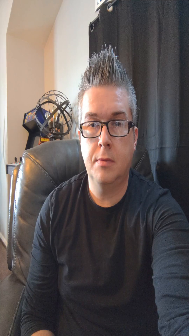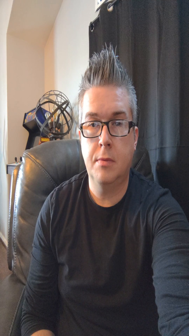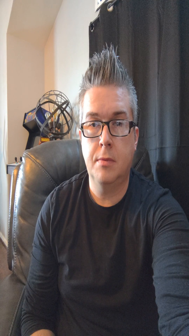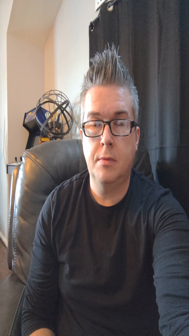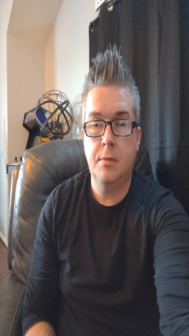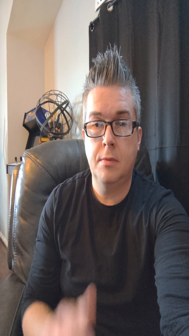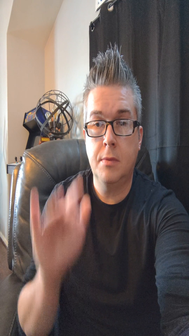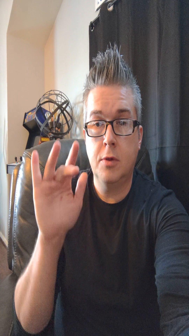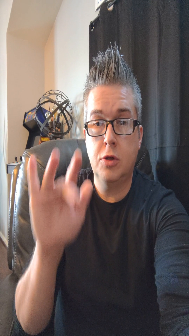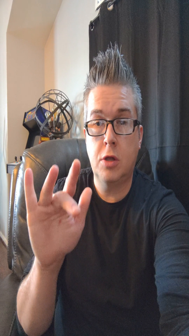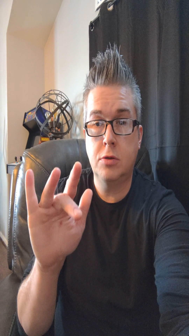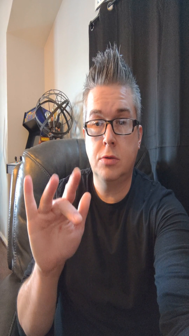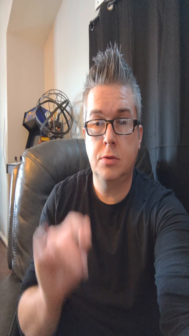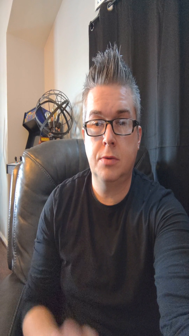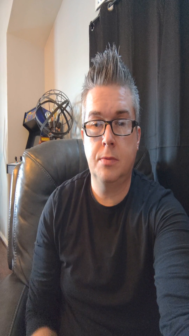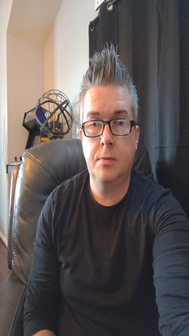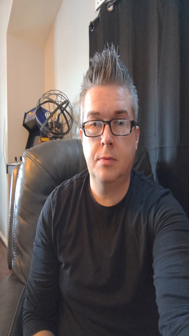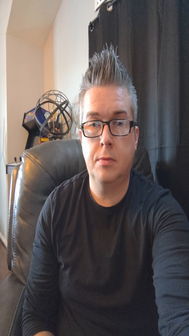touch